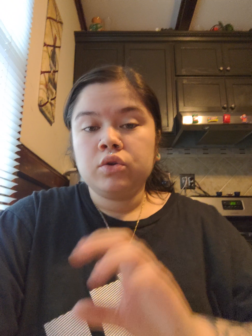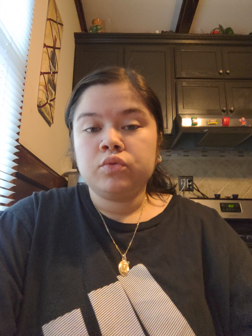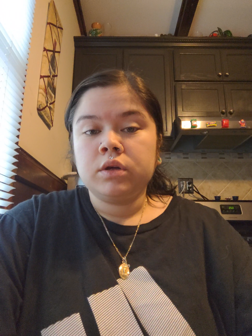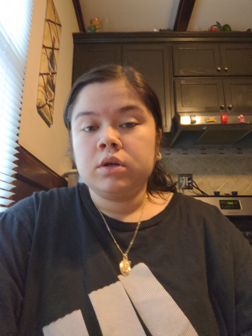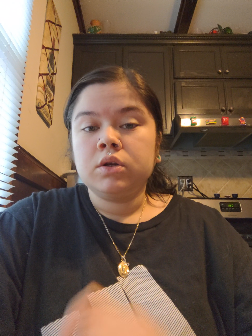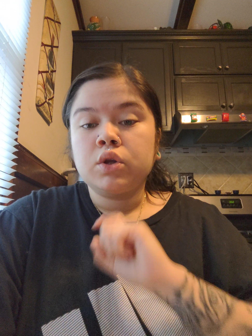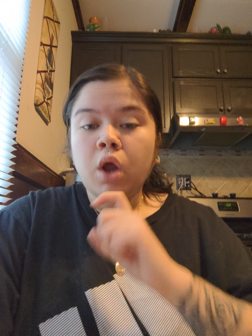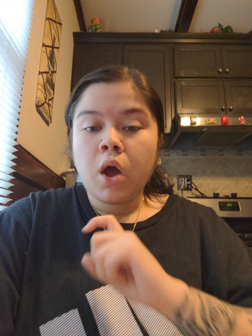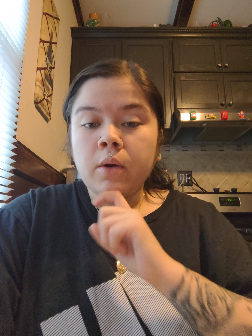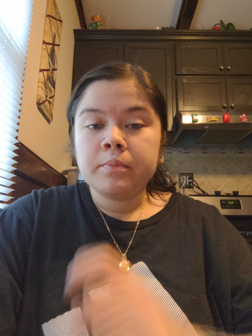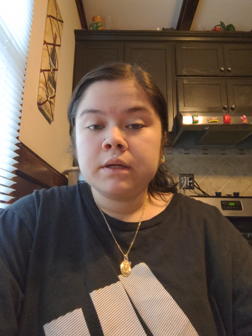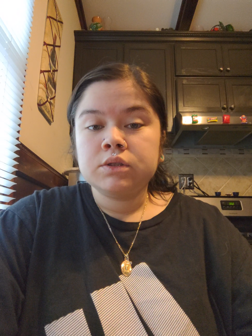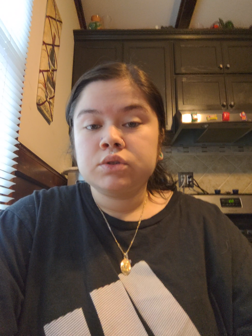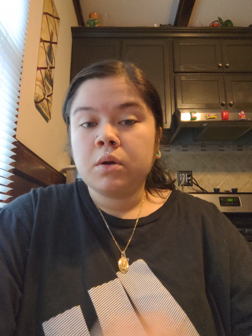garbage